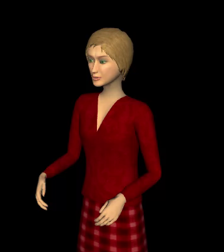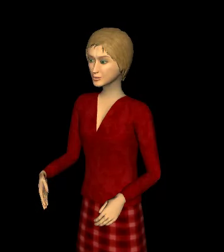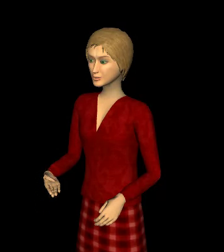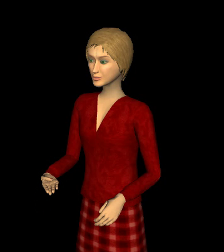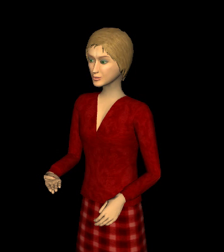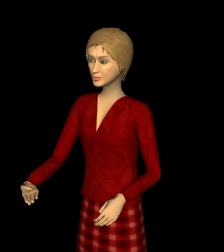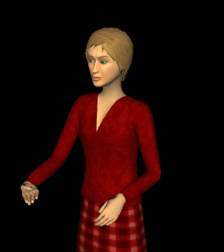أم